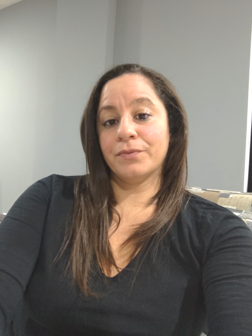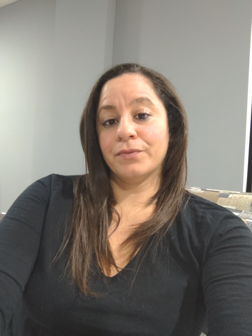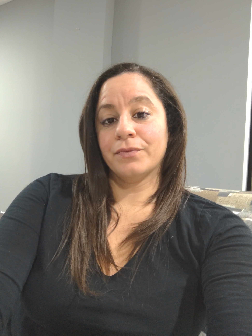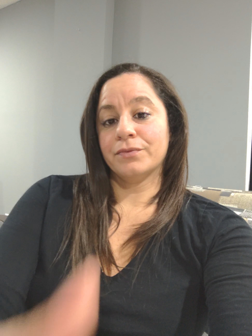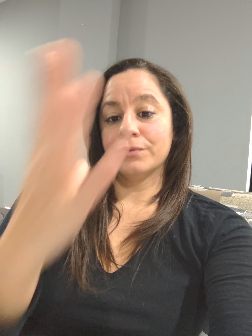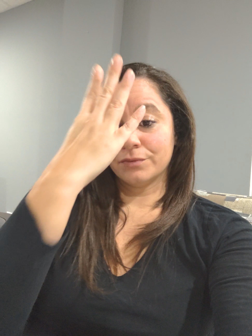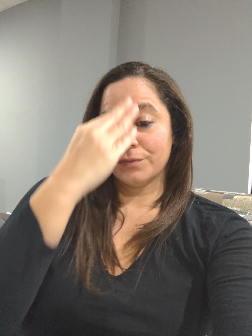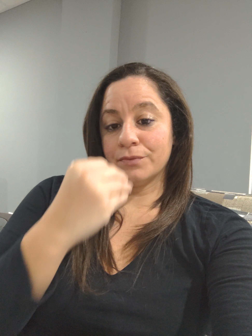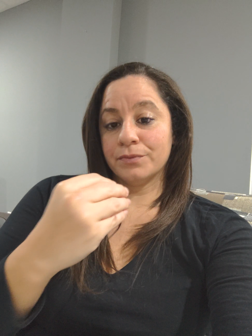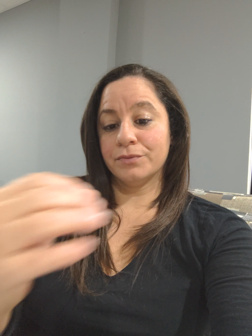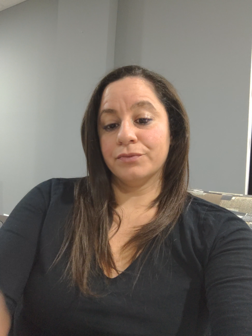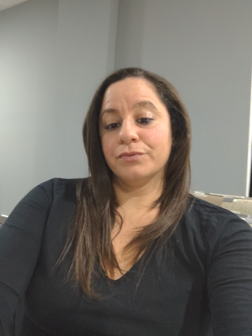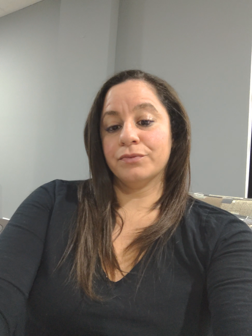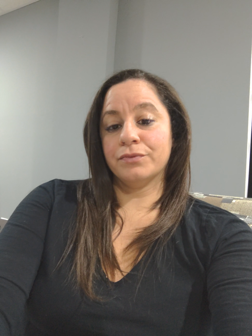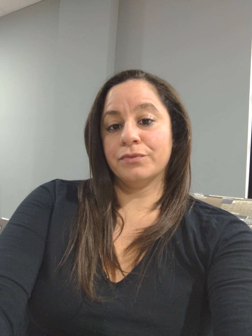sleep